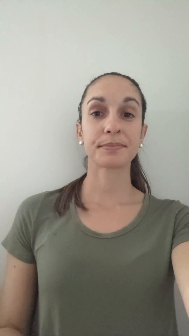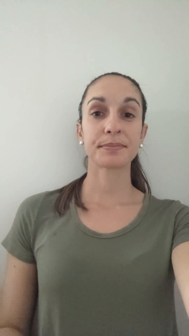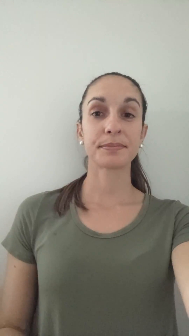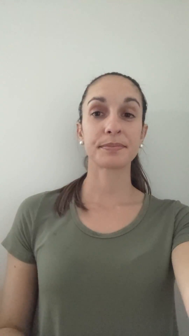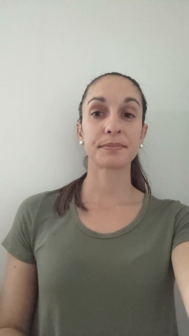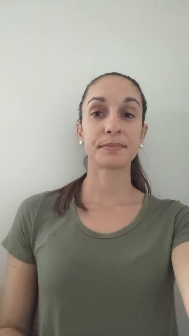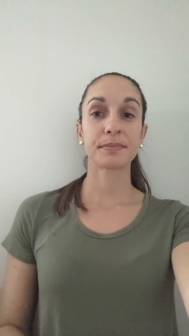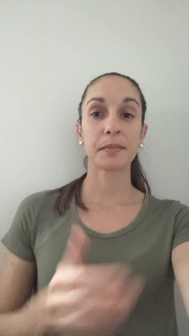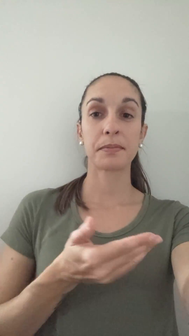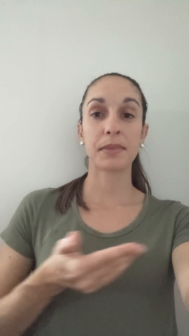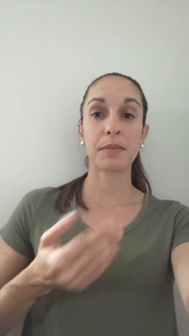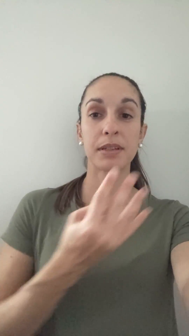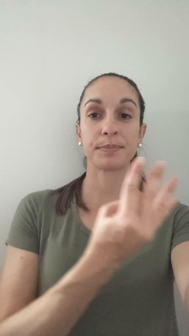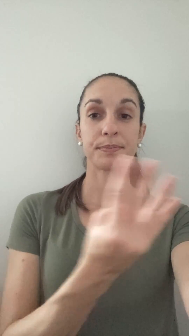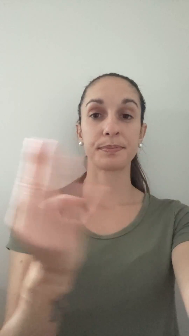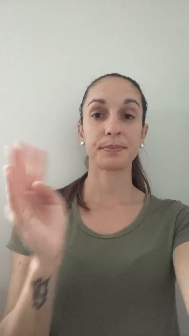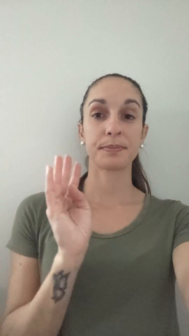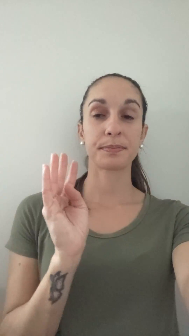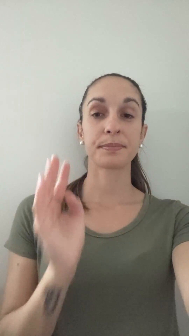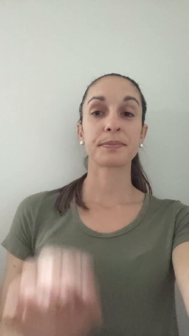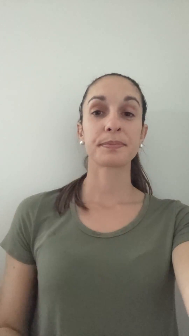crib